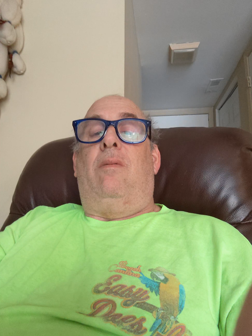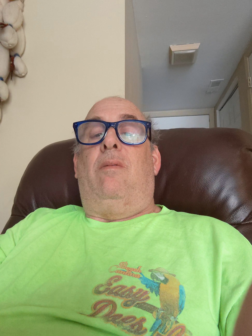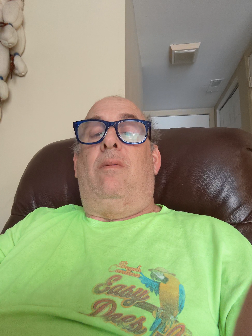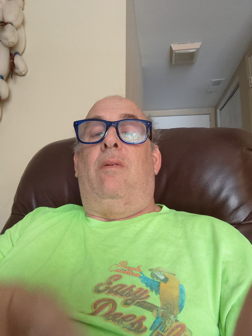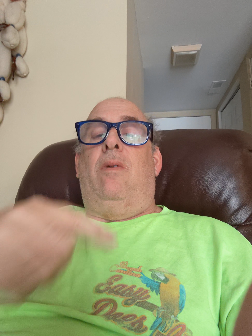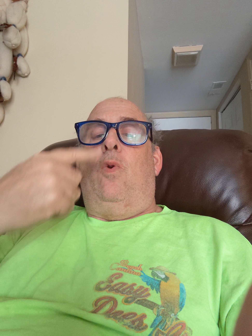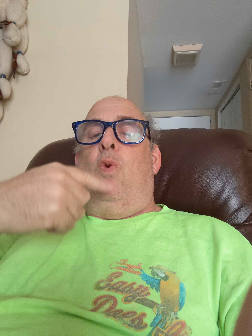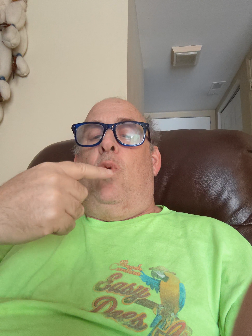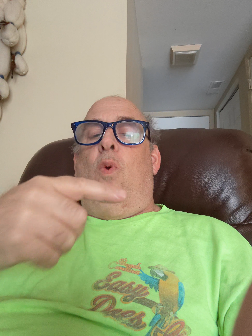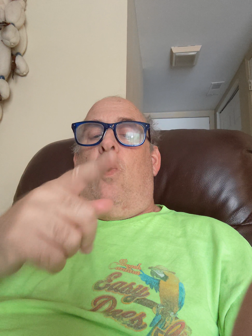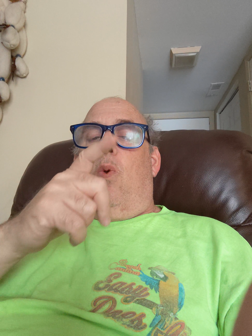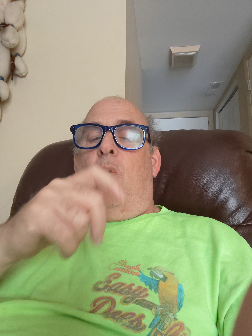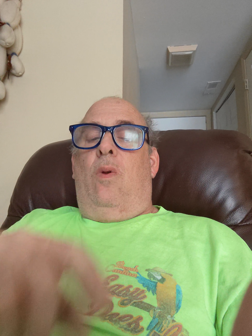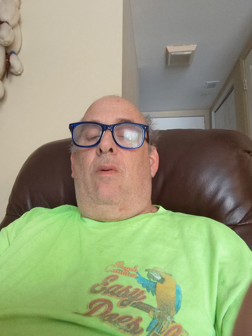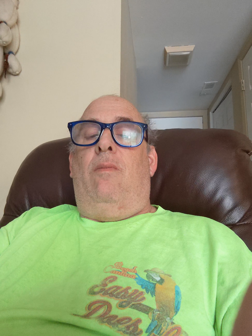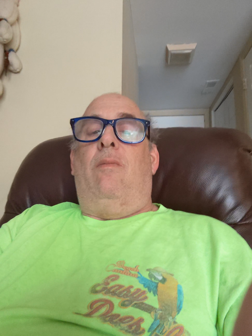who